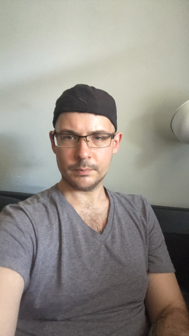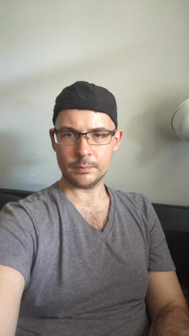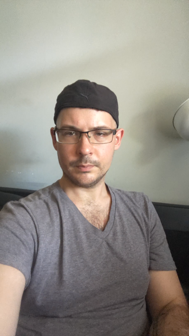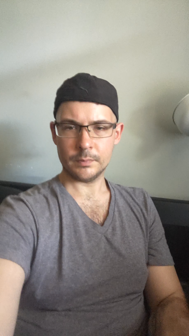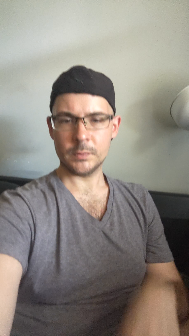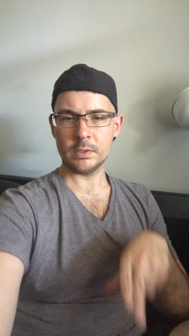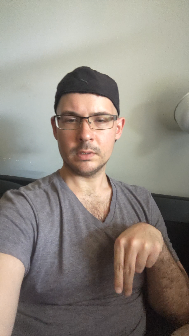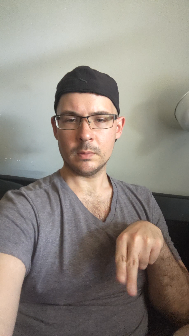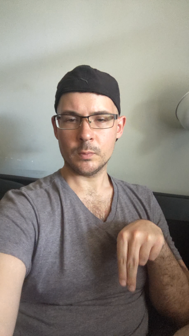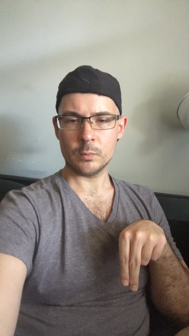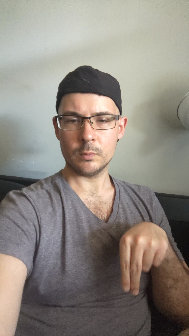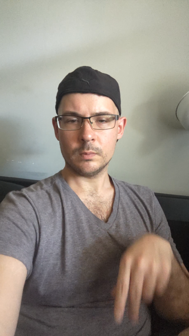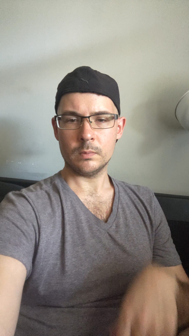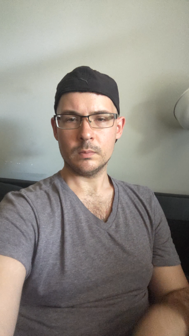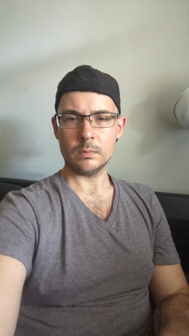diaper